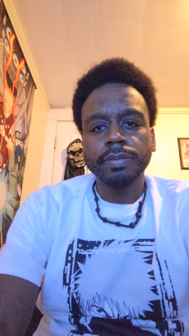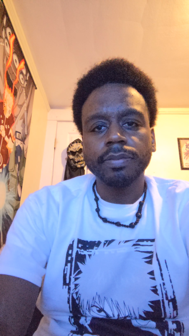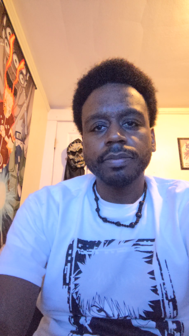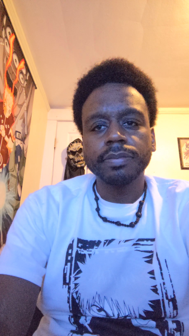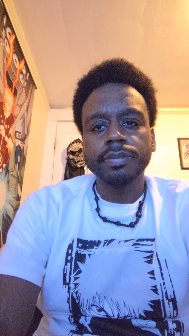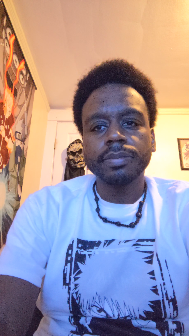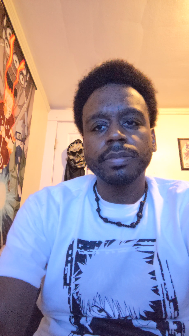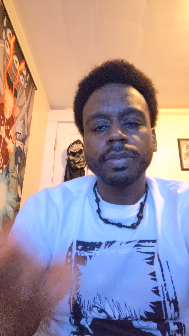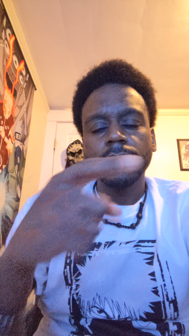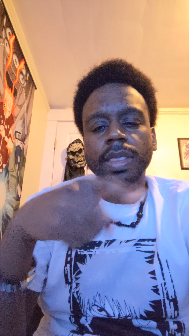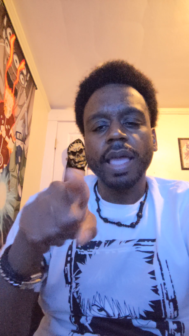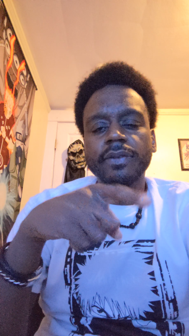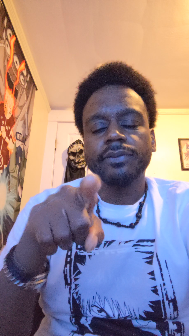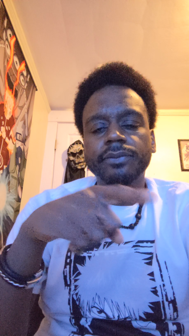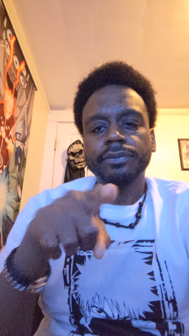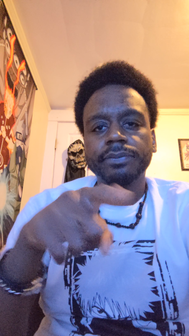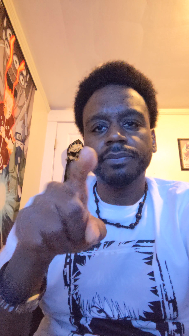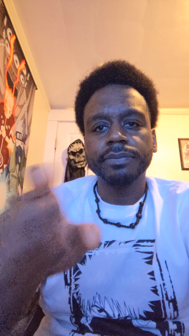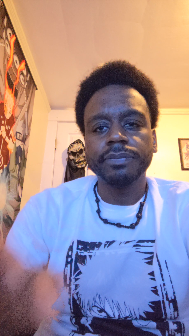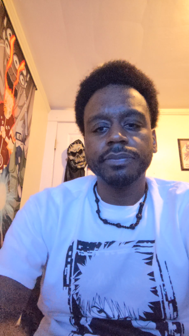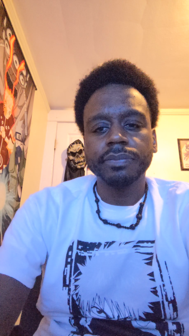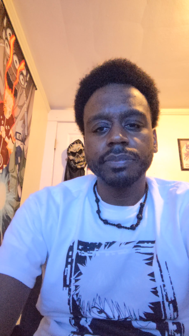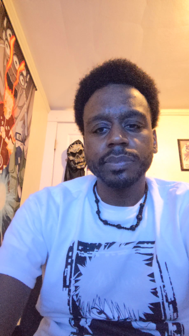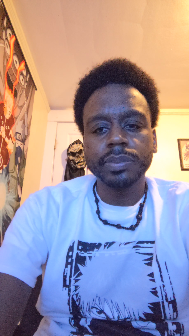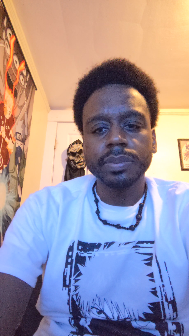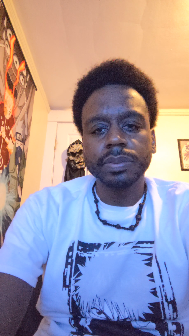knife